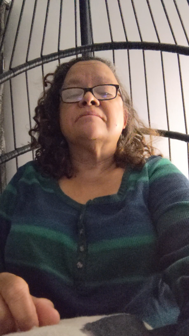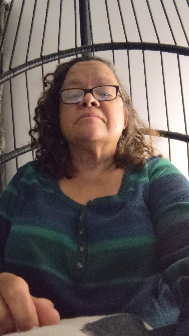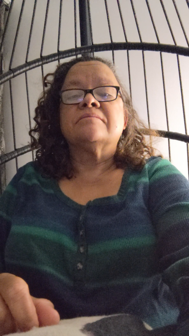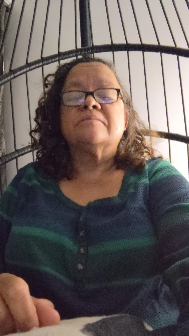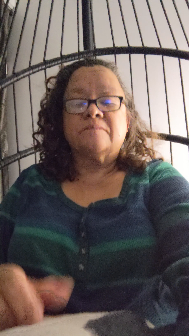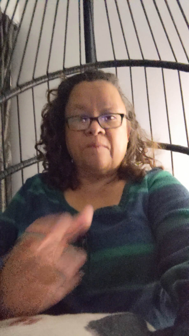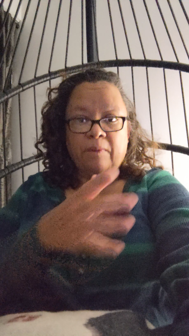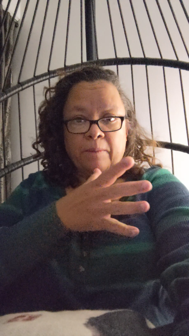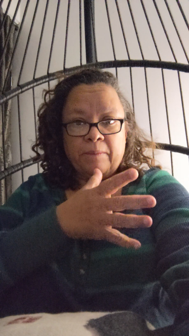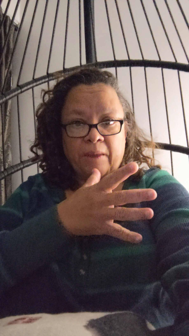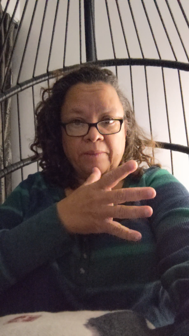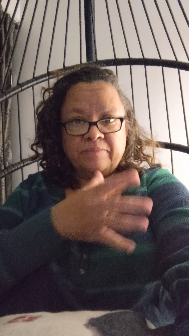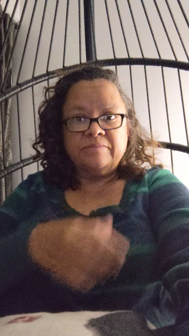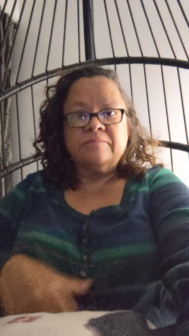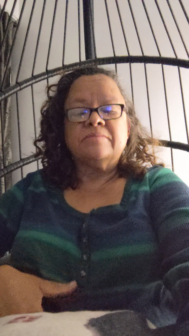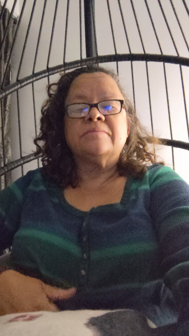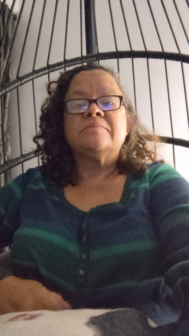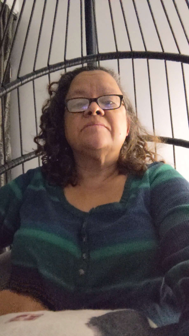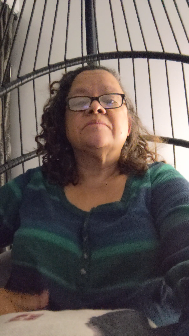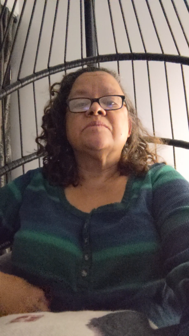mommy